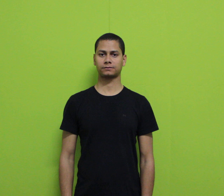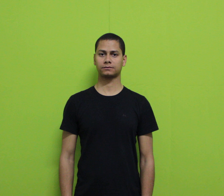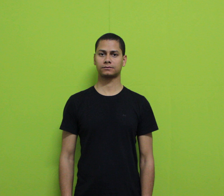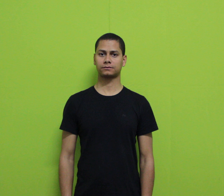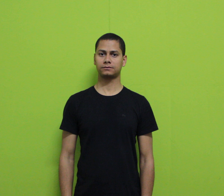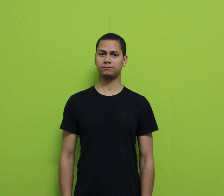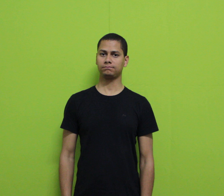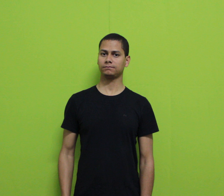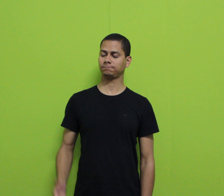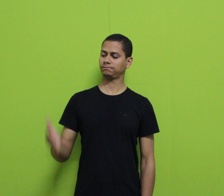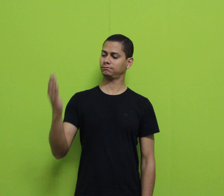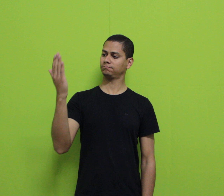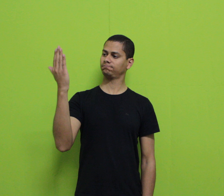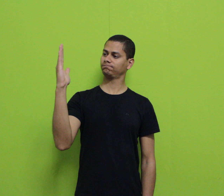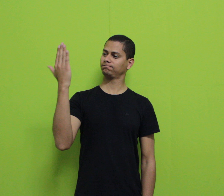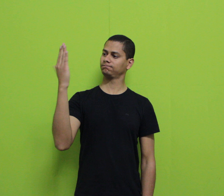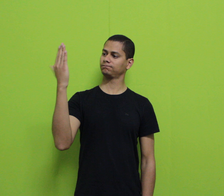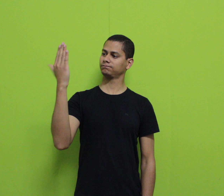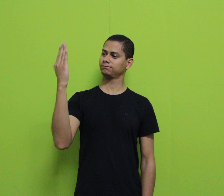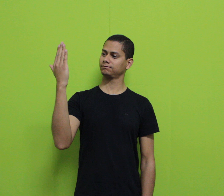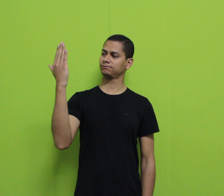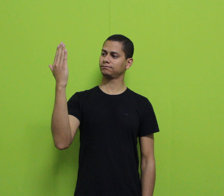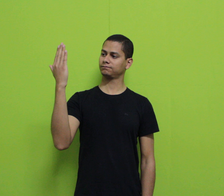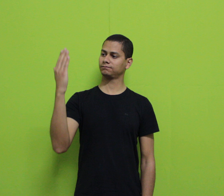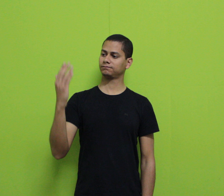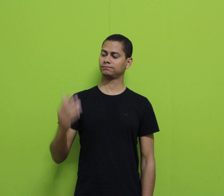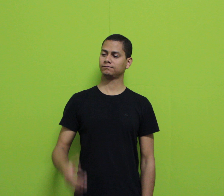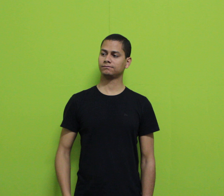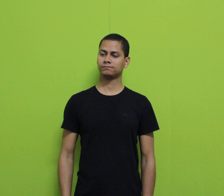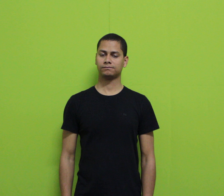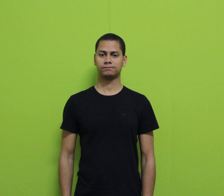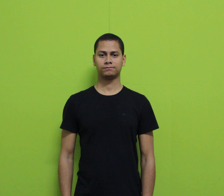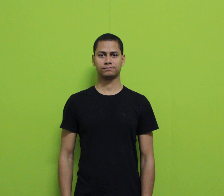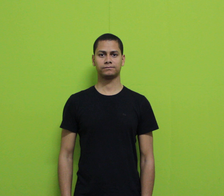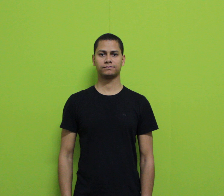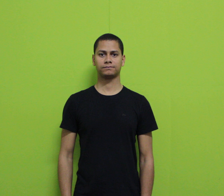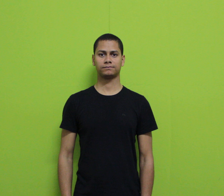espelho